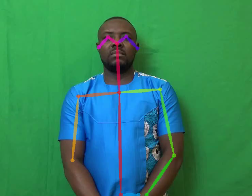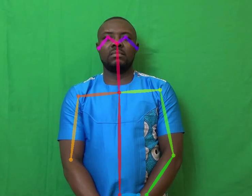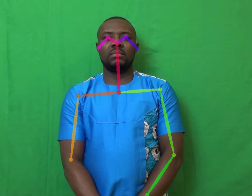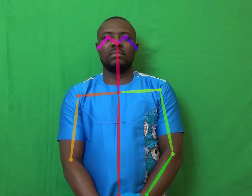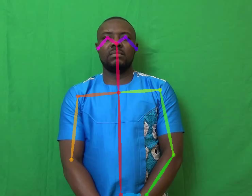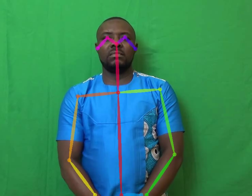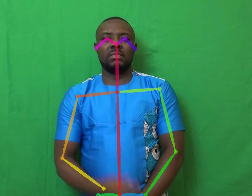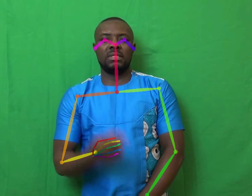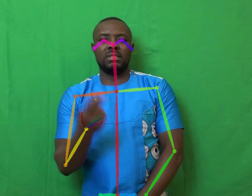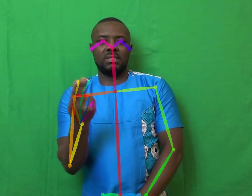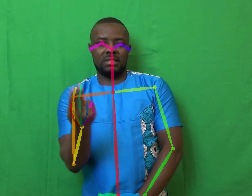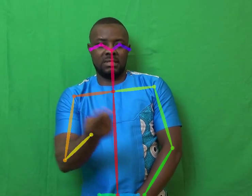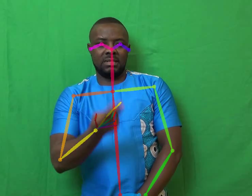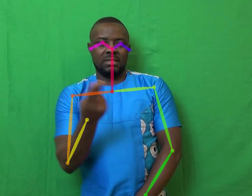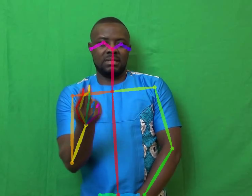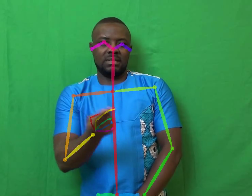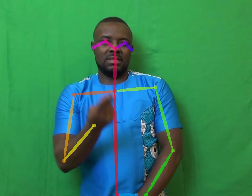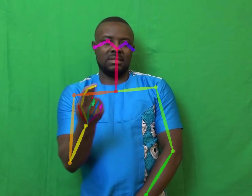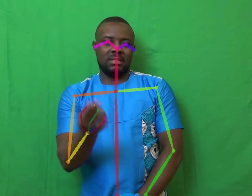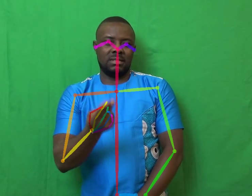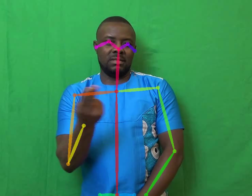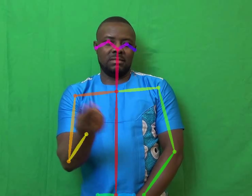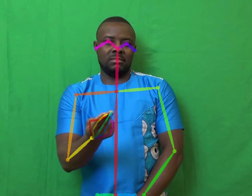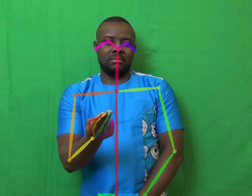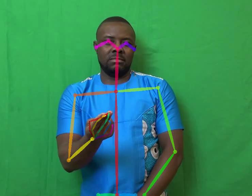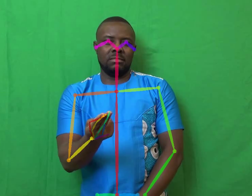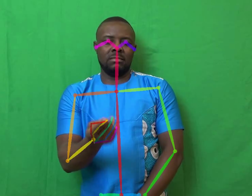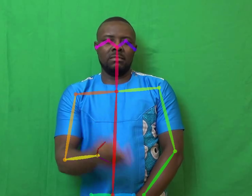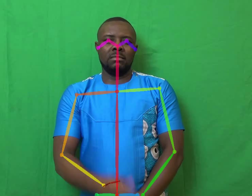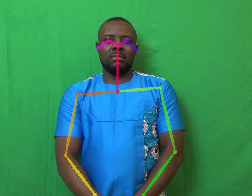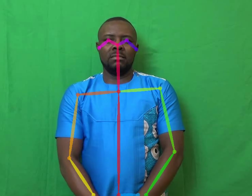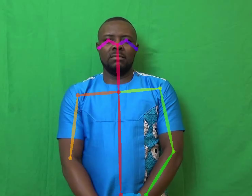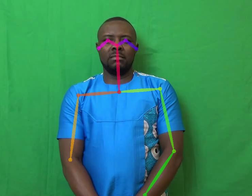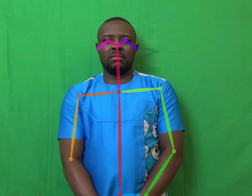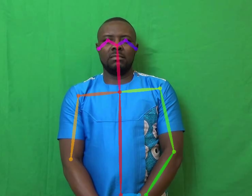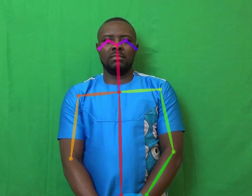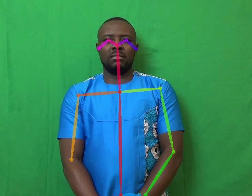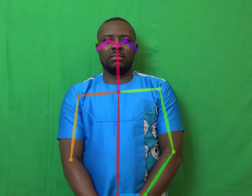Thursday